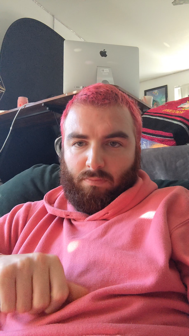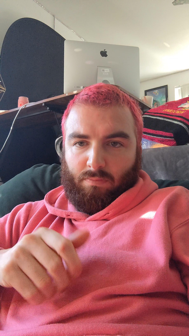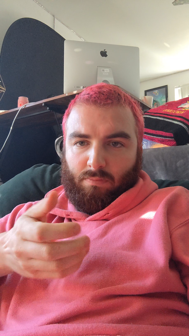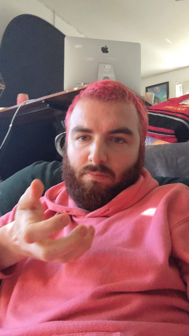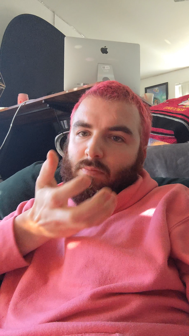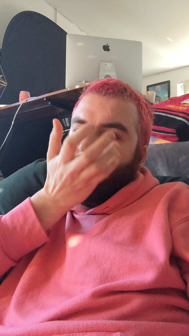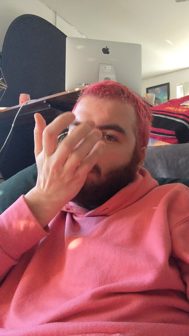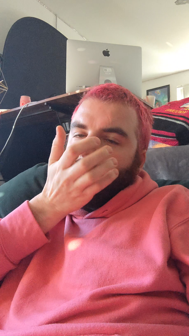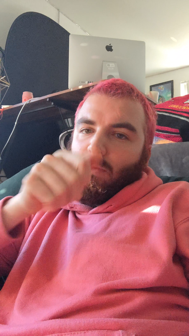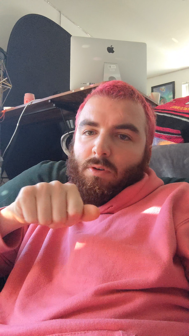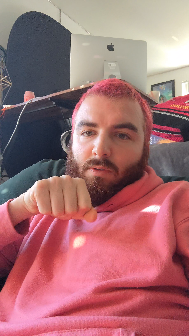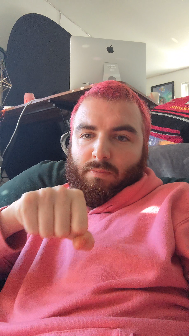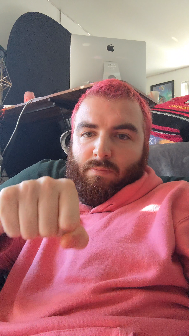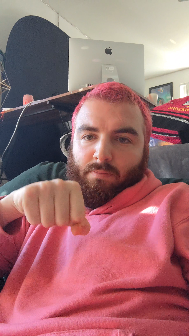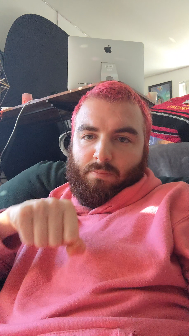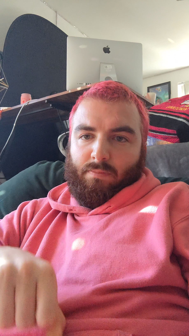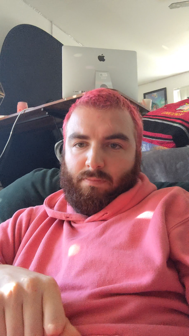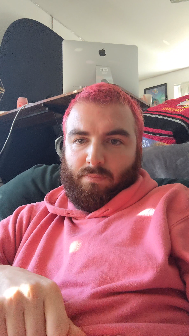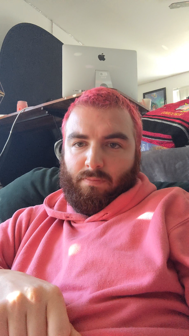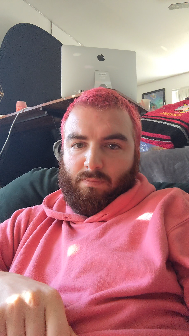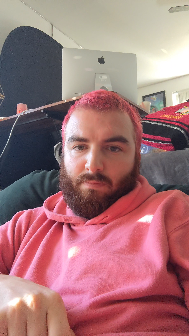lawn mower